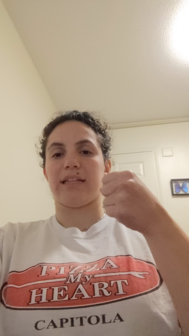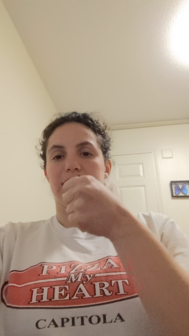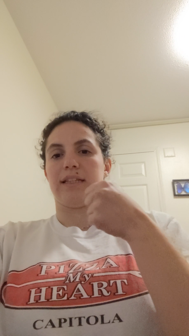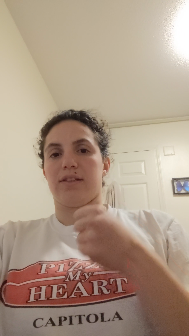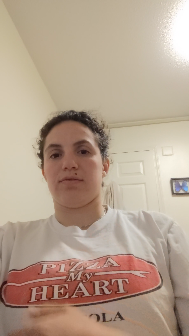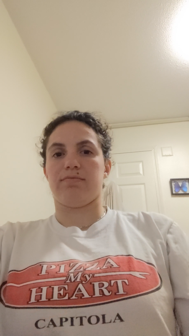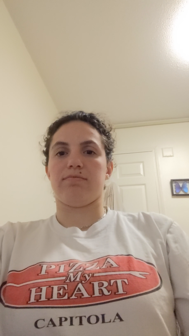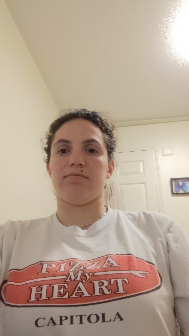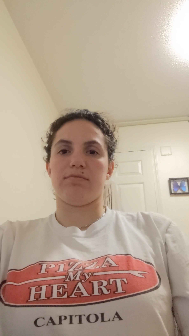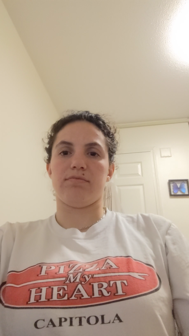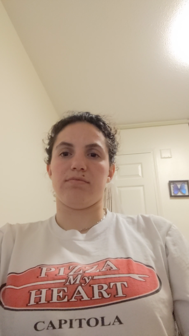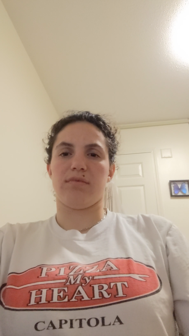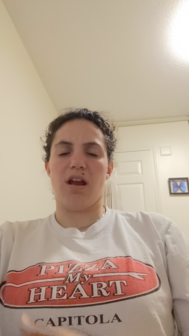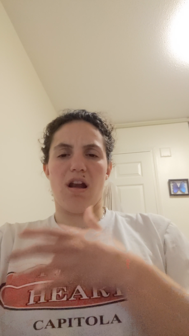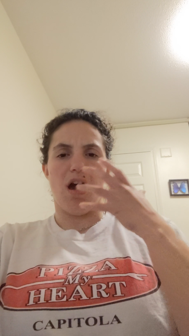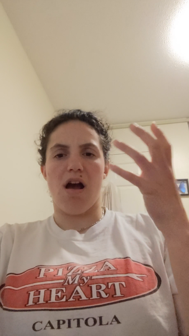a lot